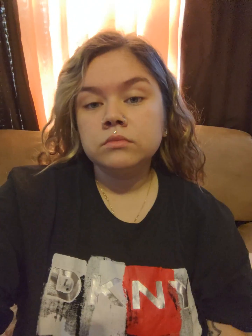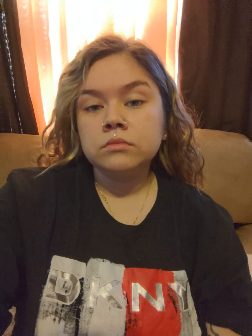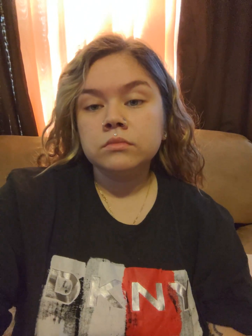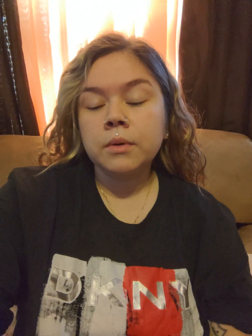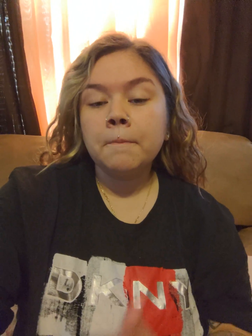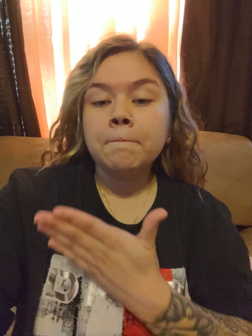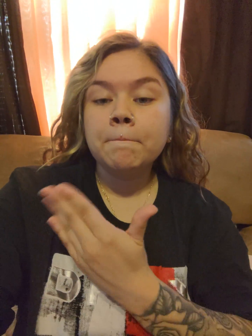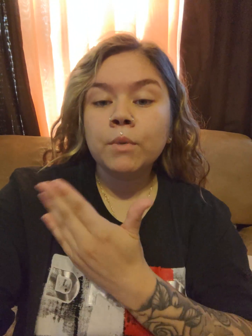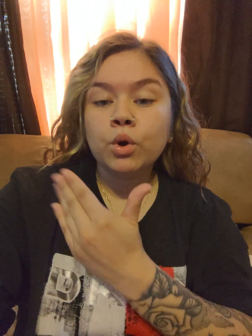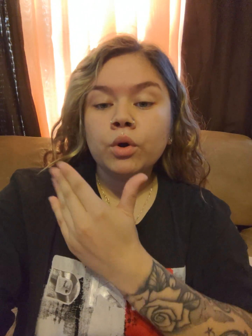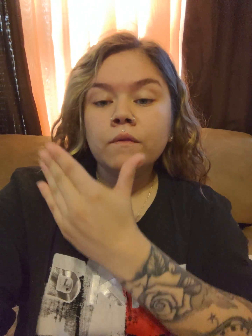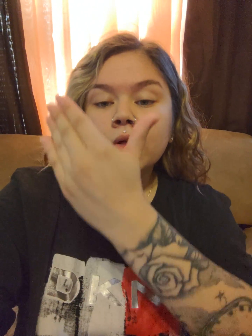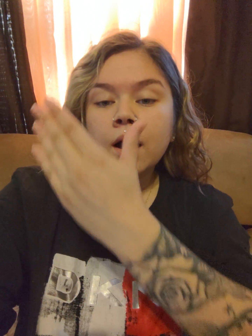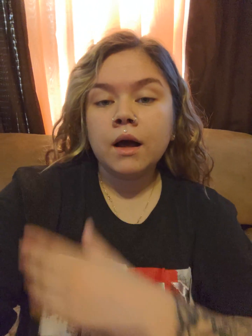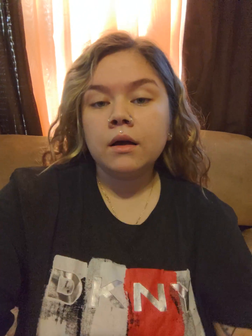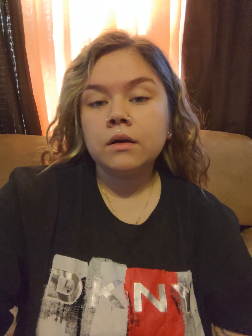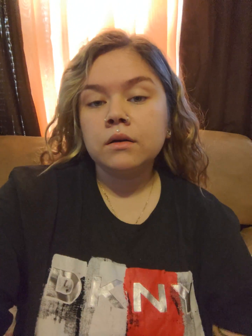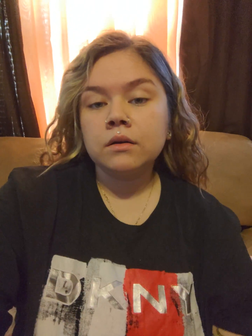butterfly